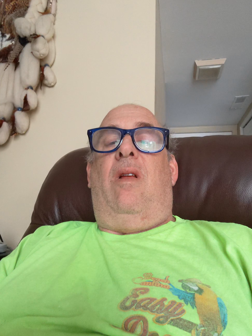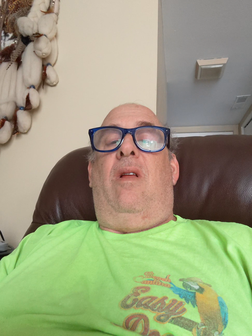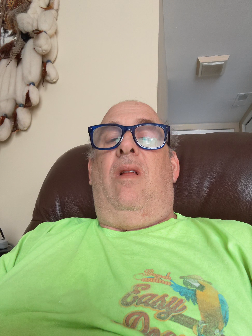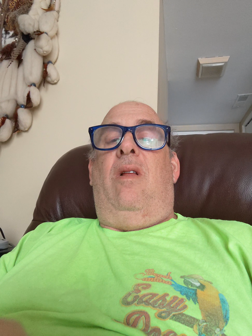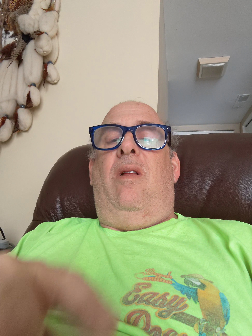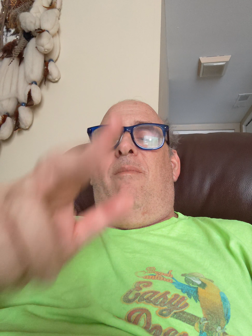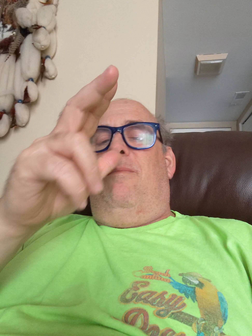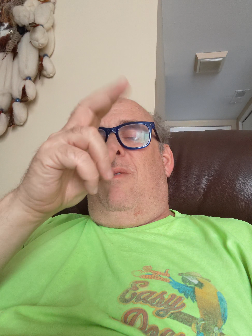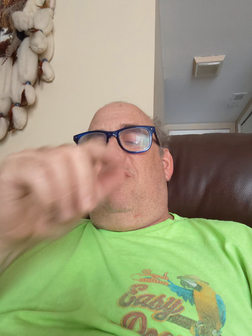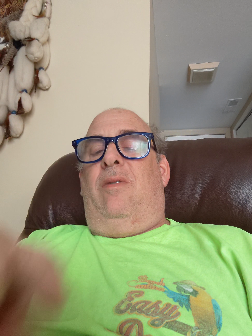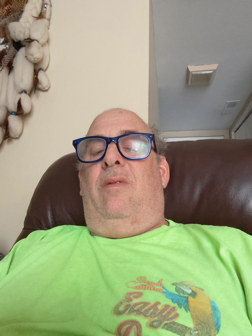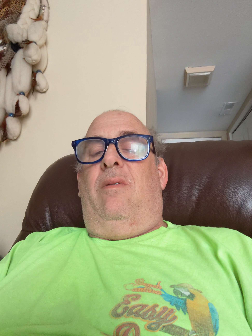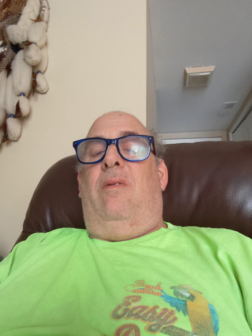bug